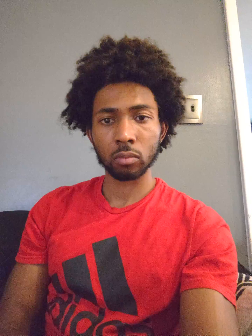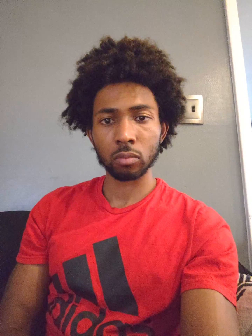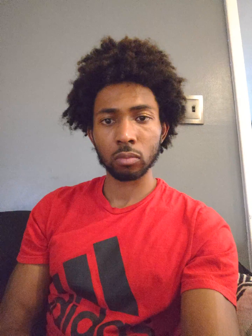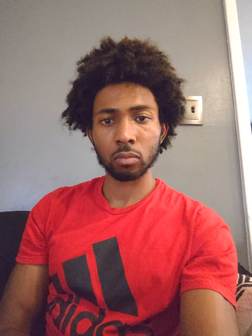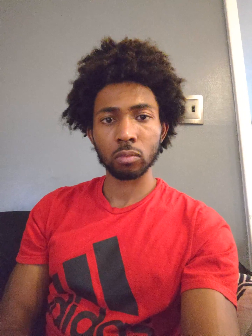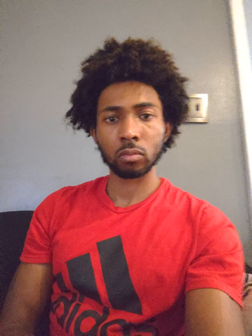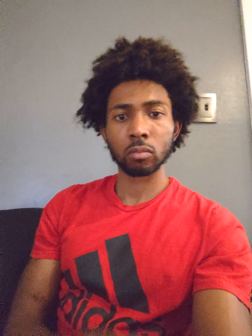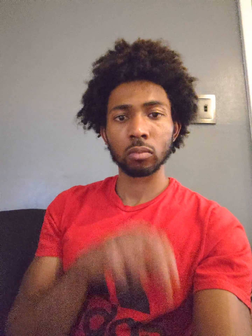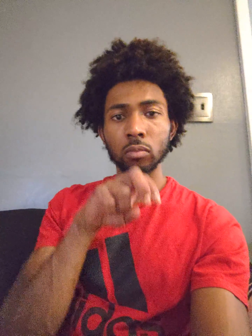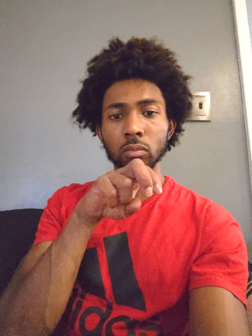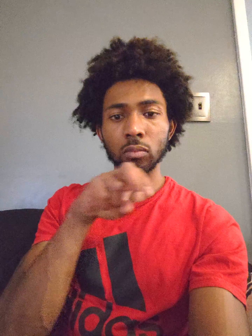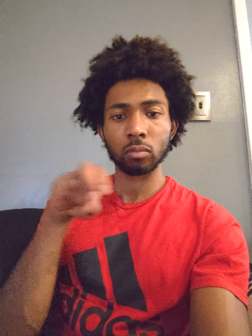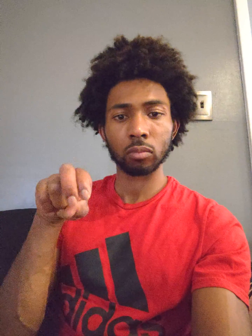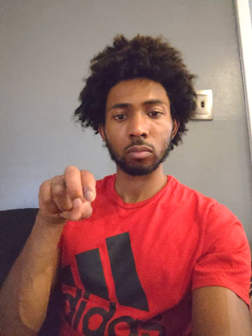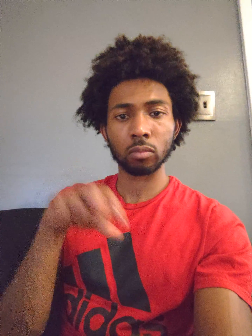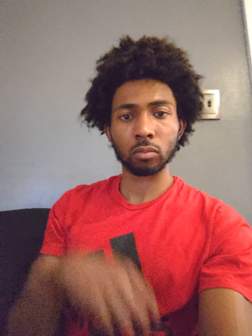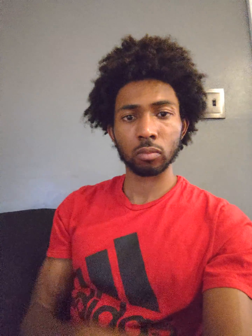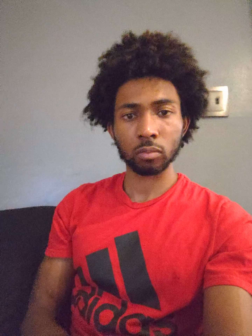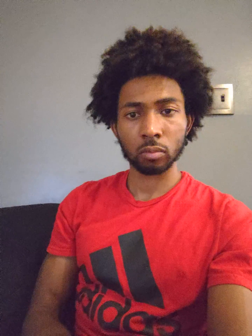bench